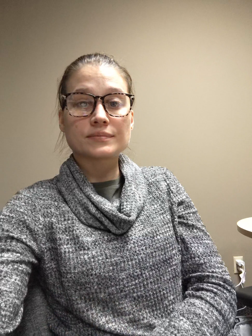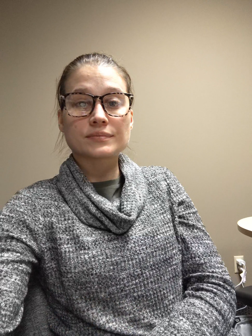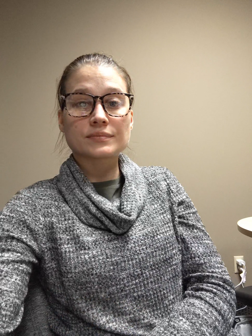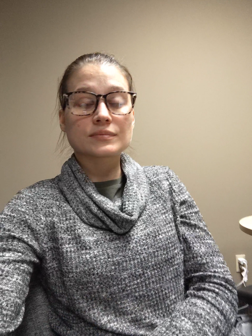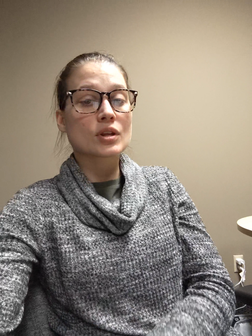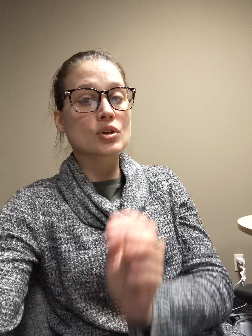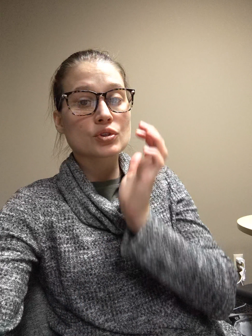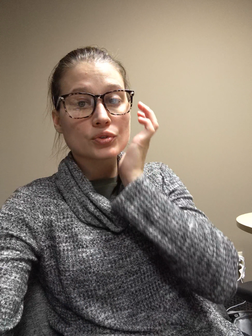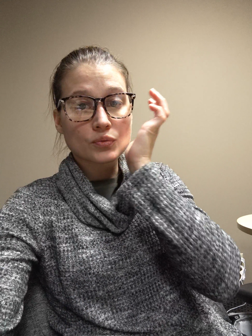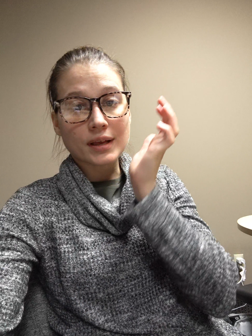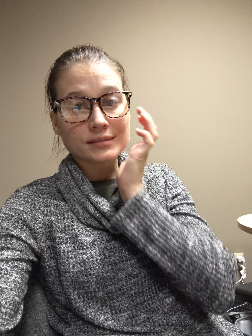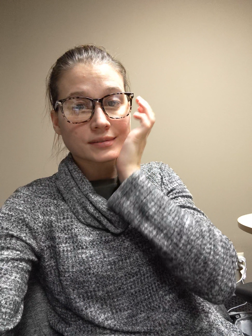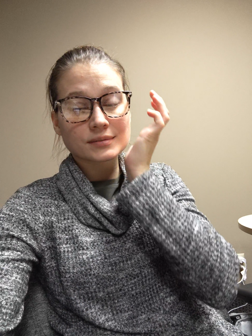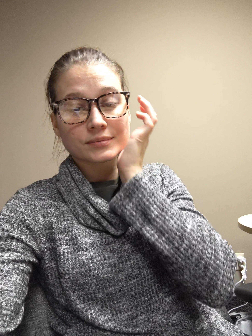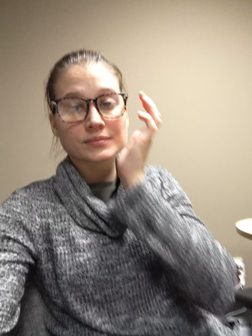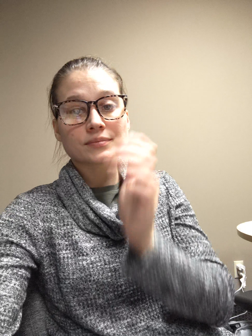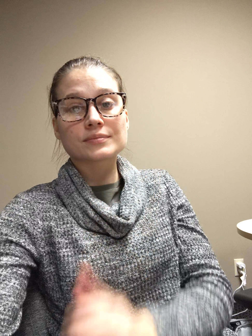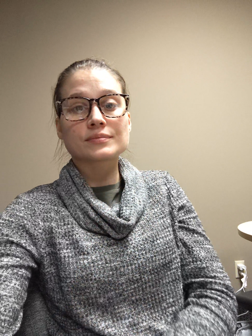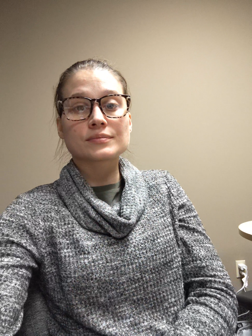grass